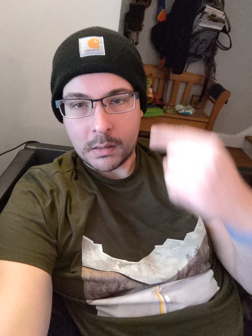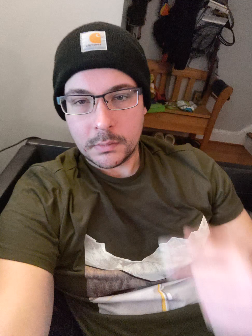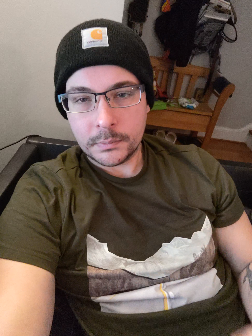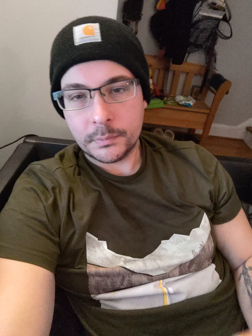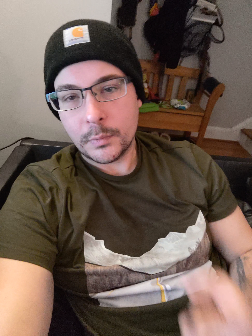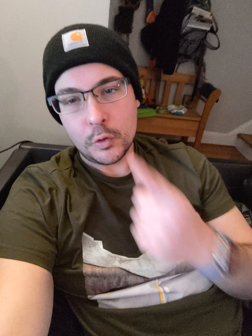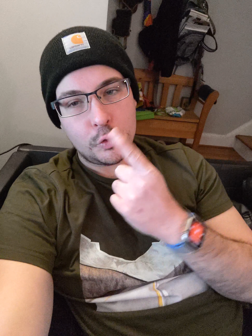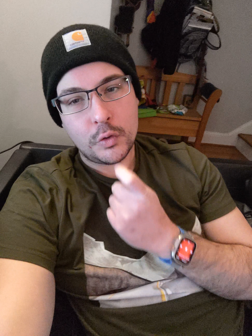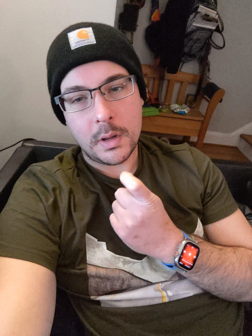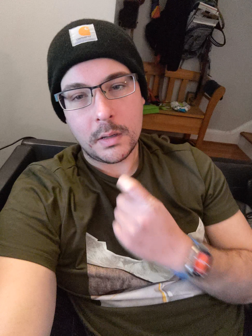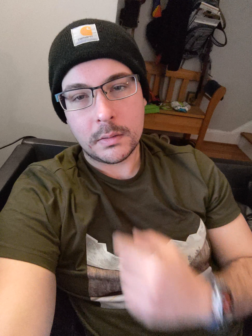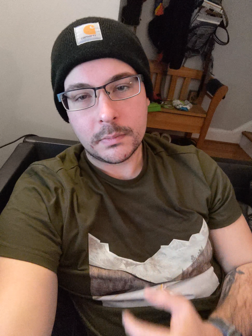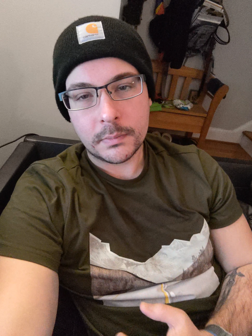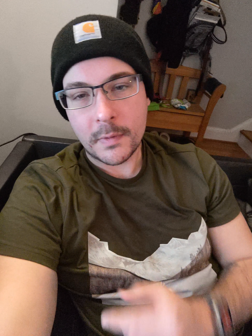red